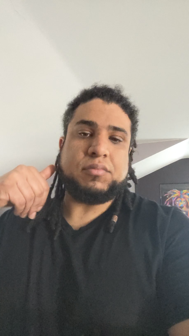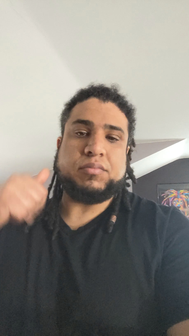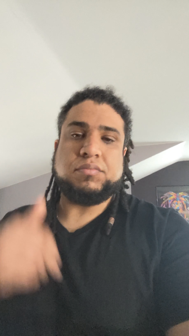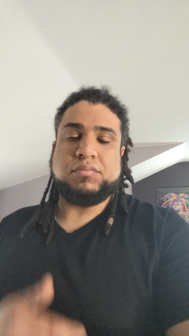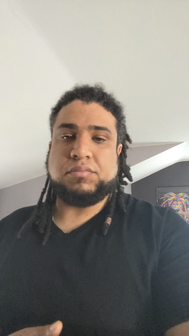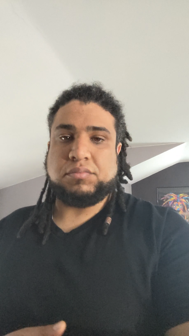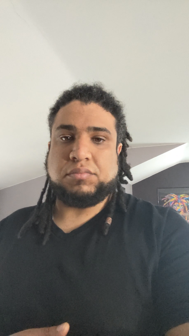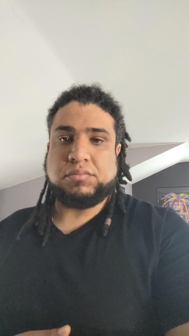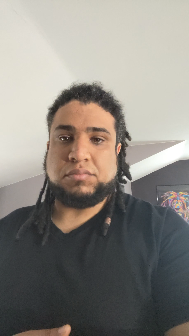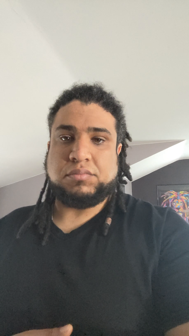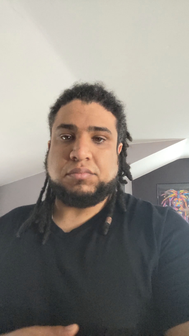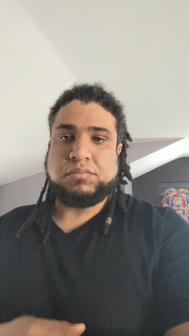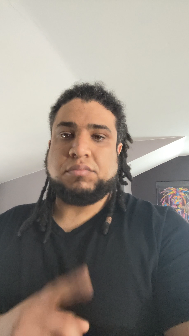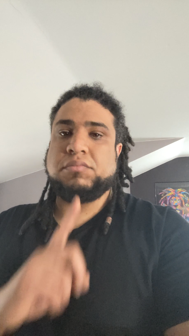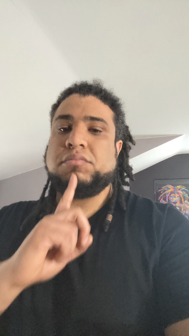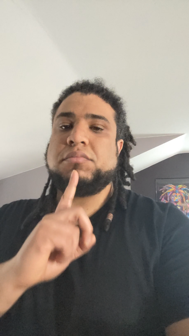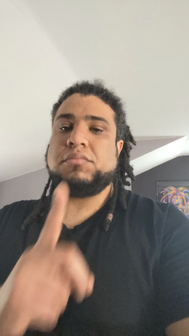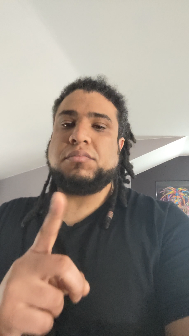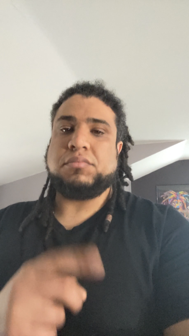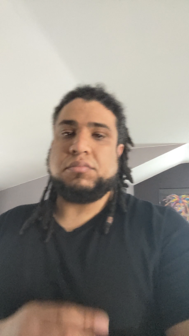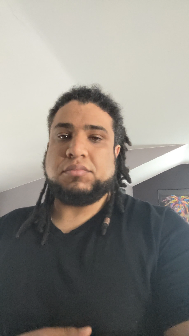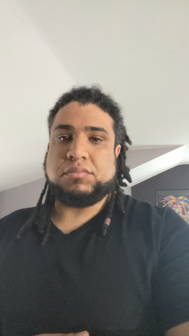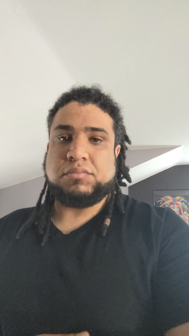is